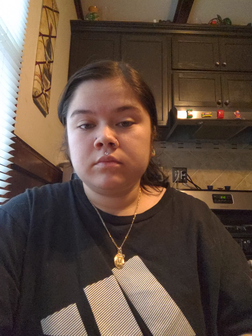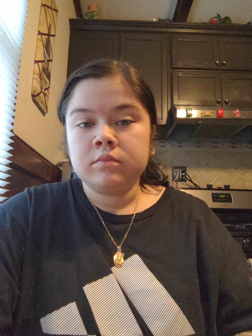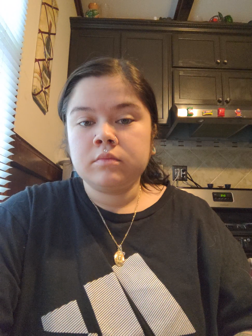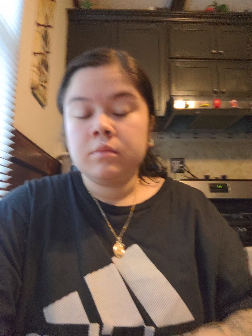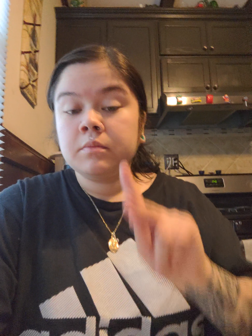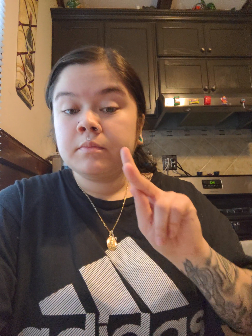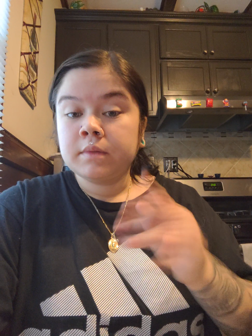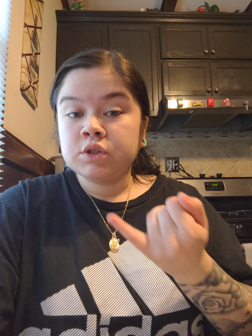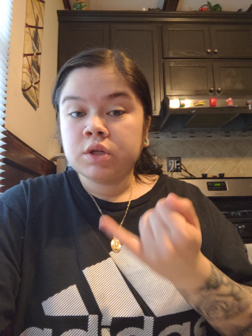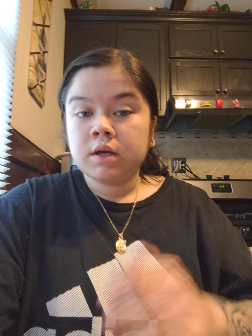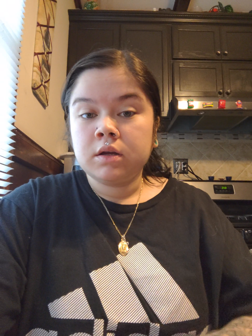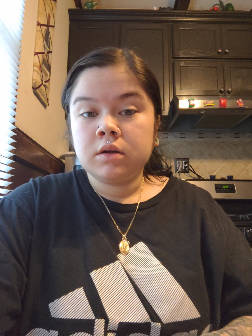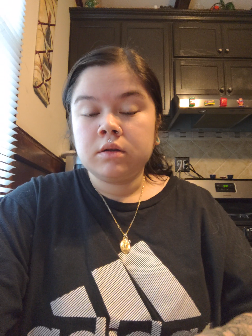pajamas